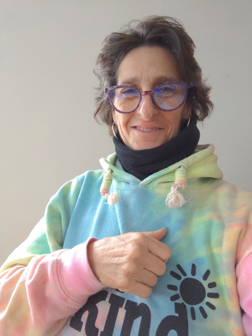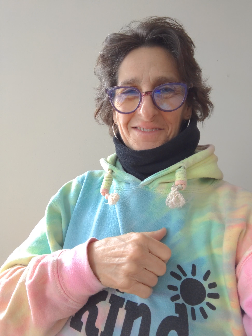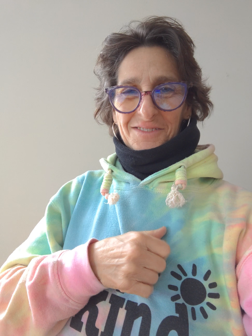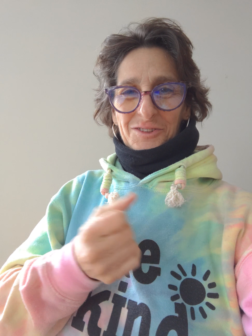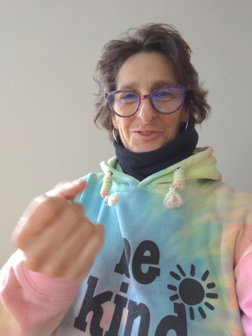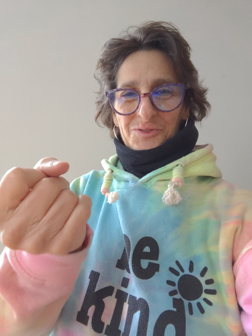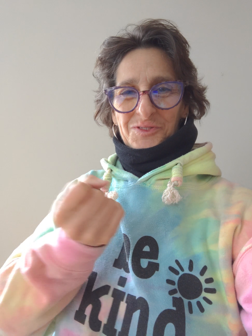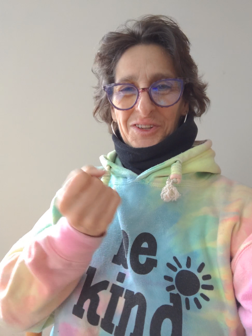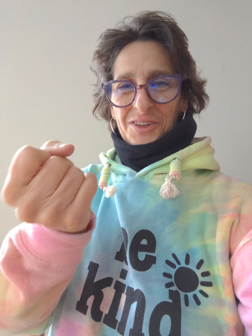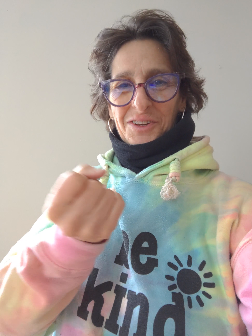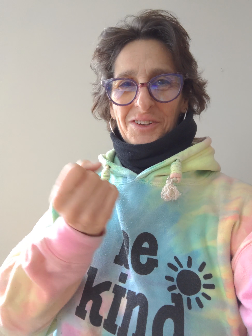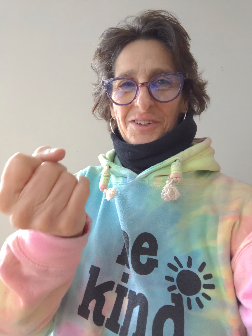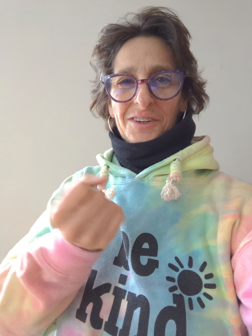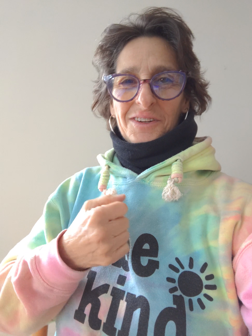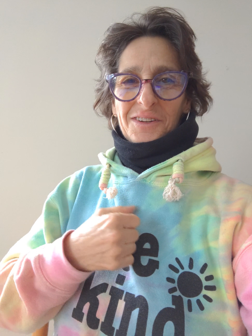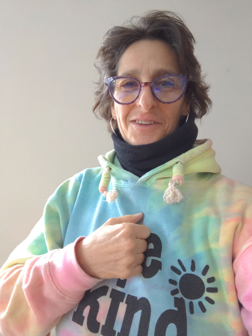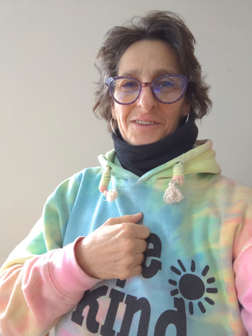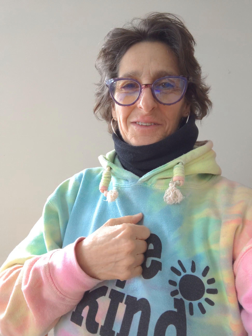drawer